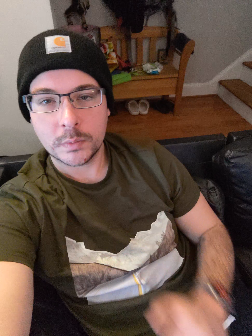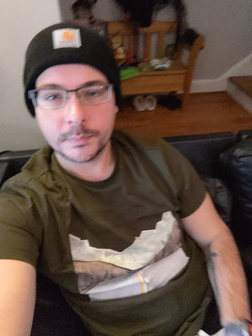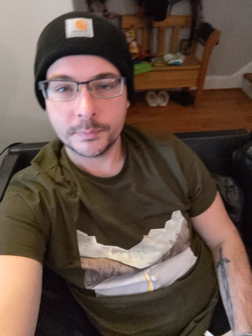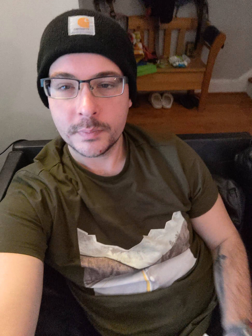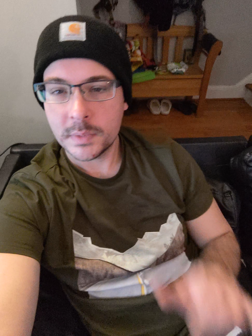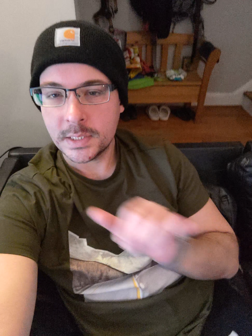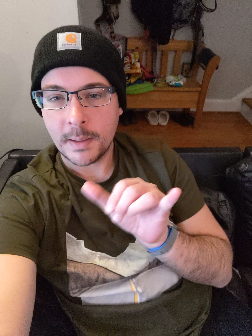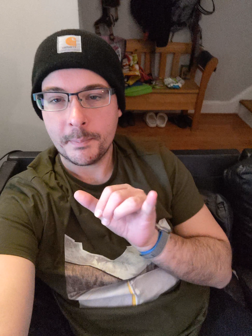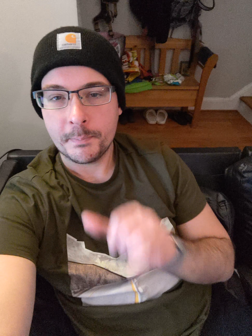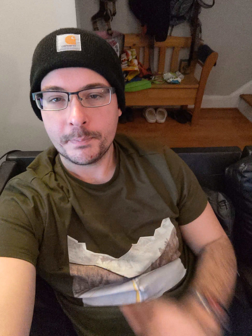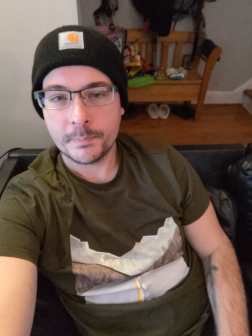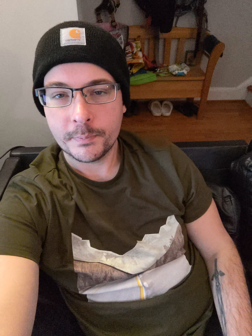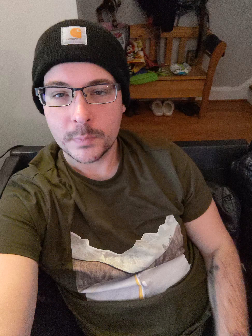same